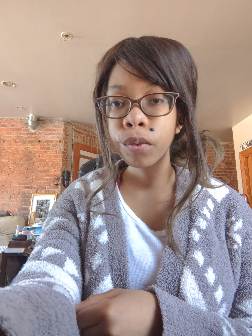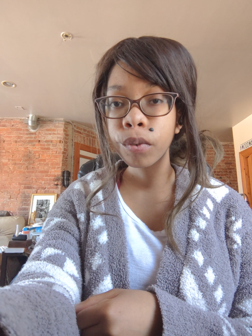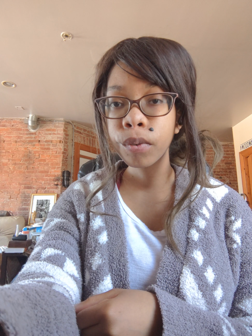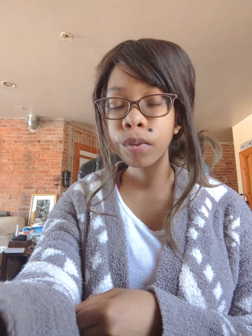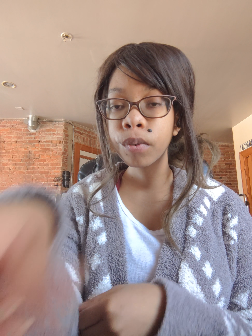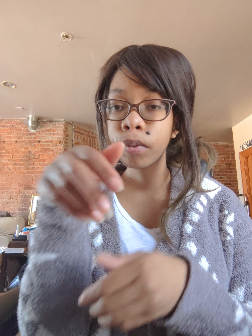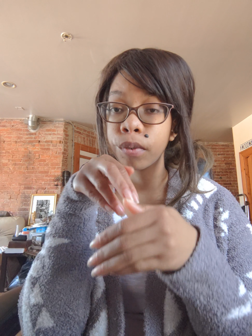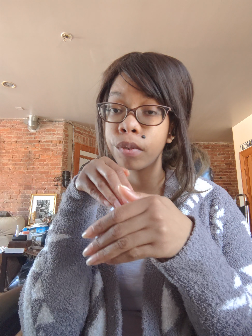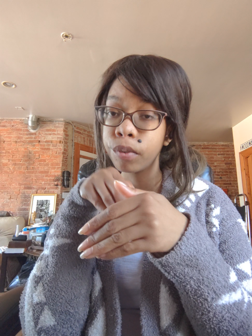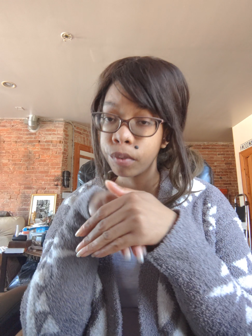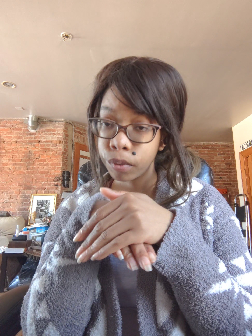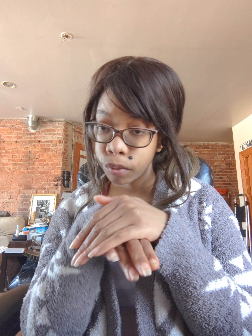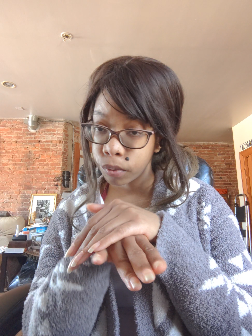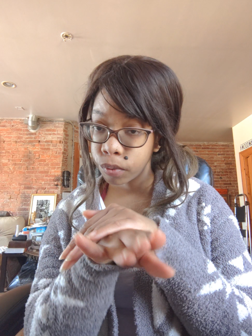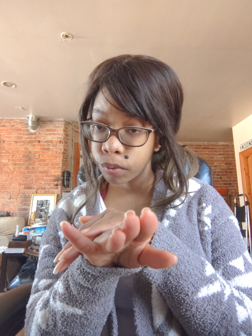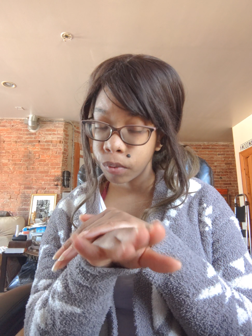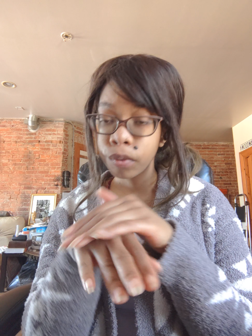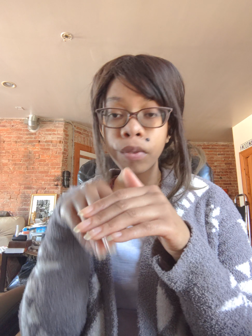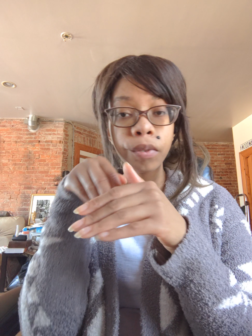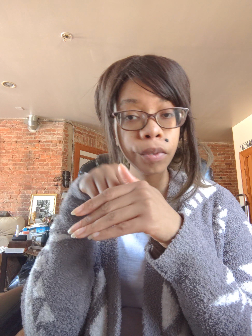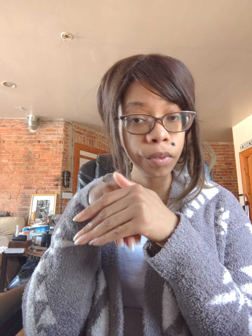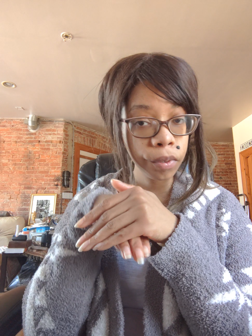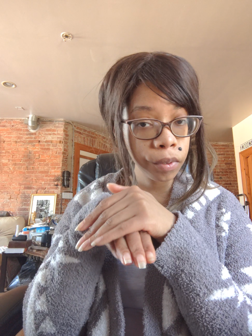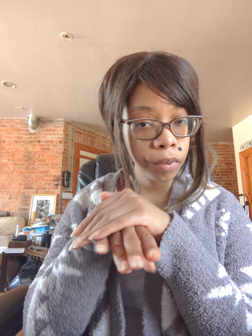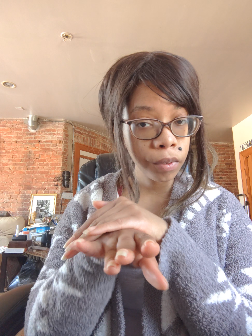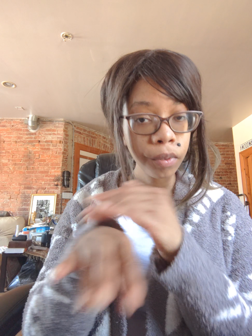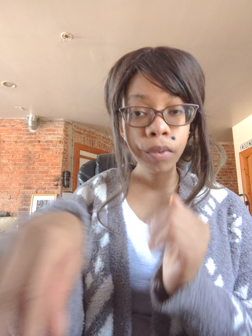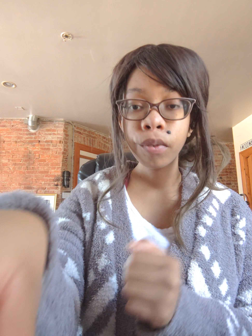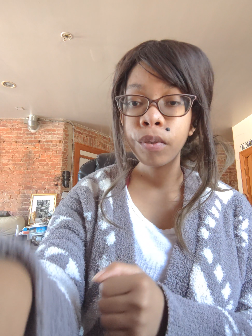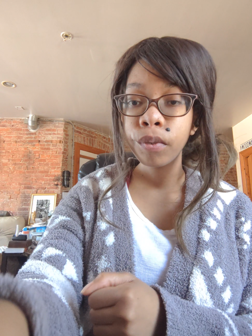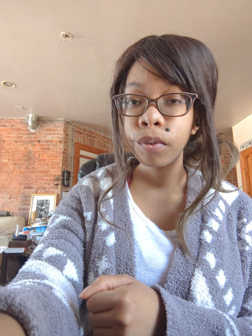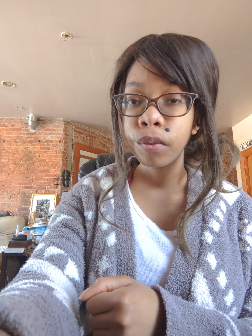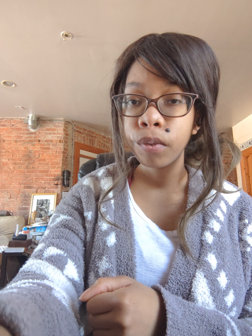into